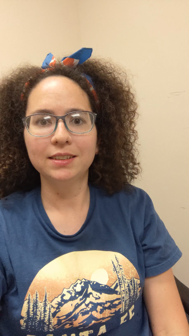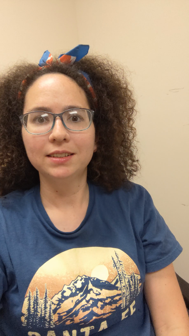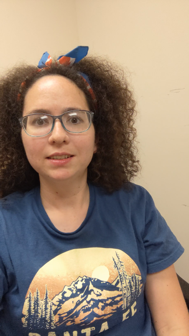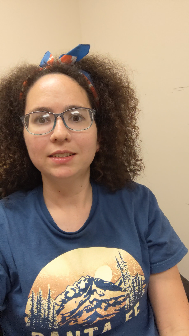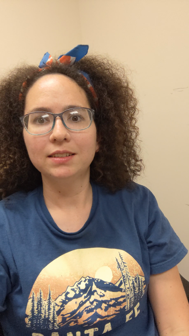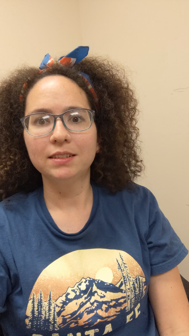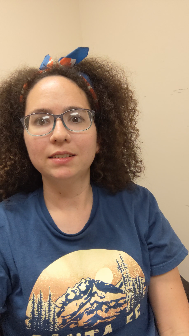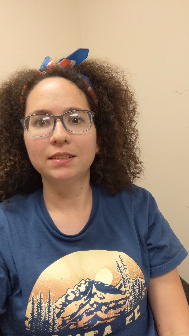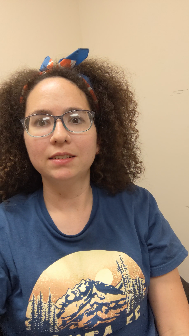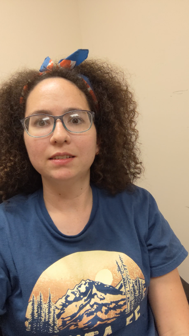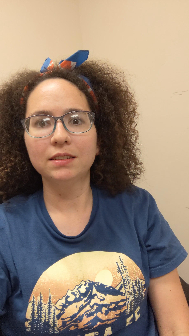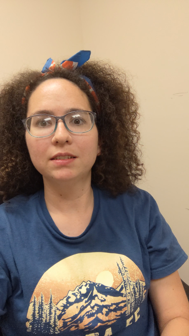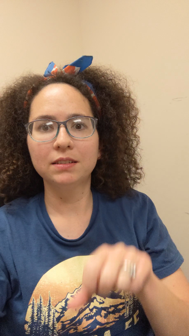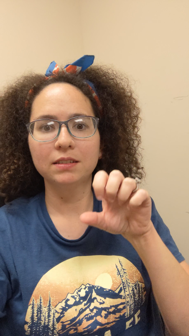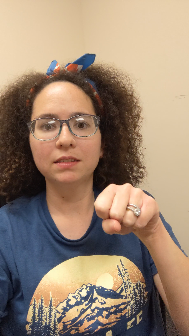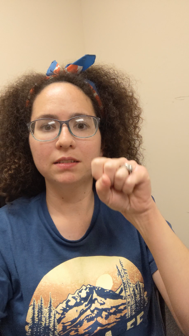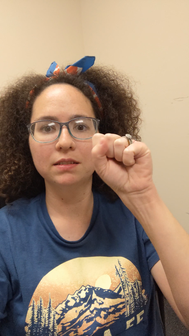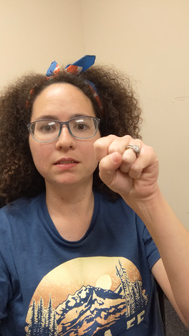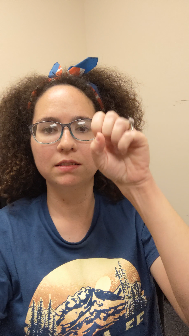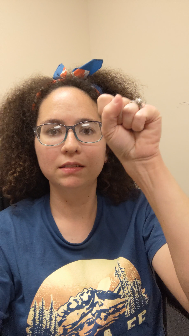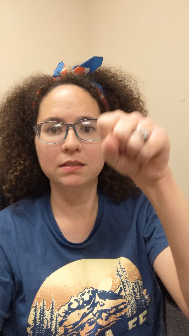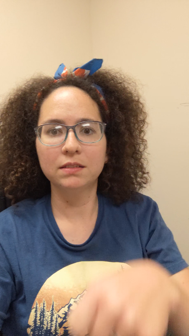ladder